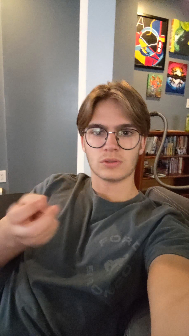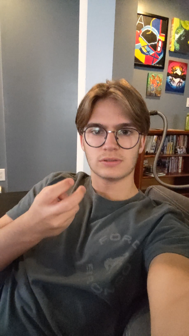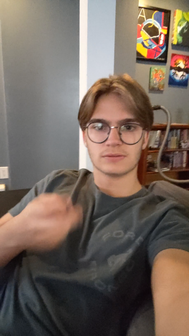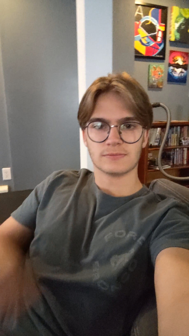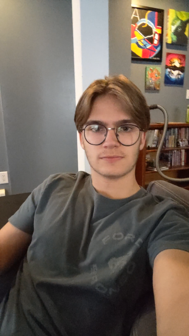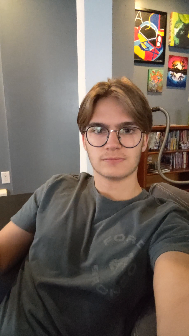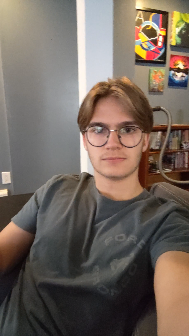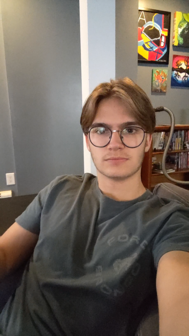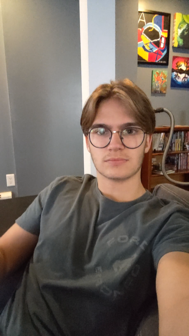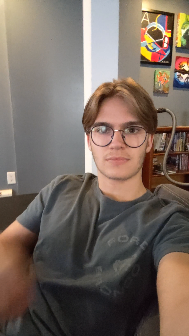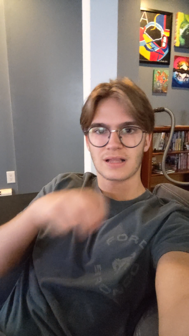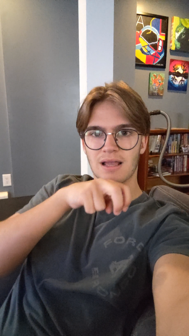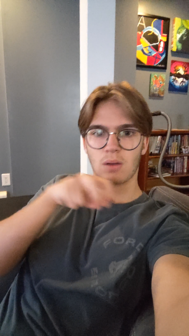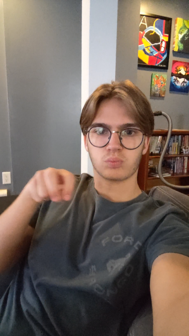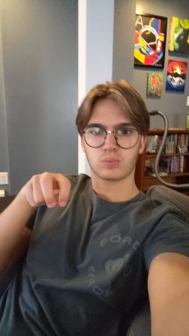couch